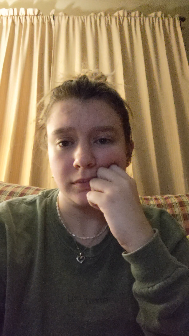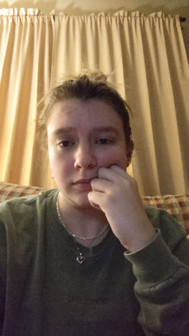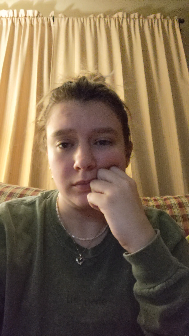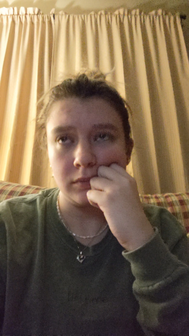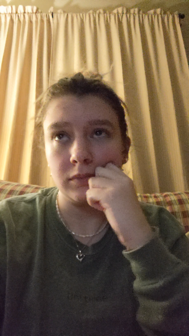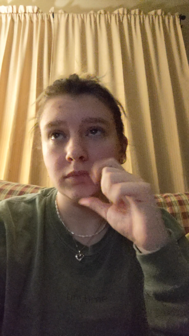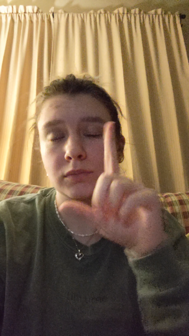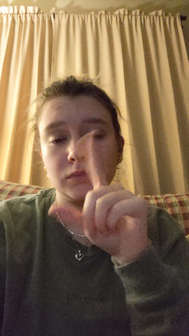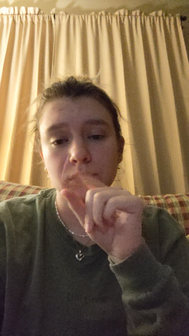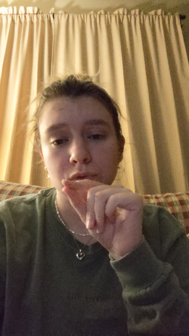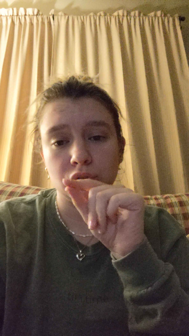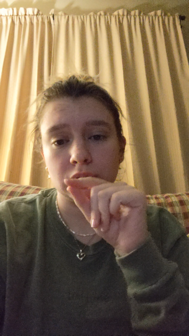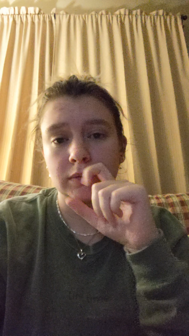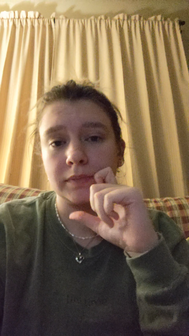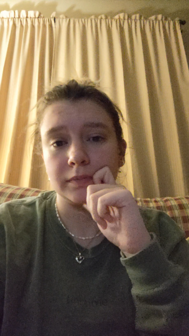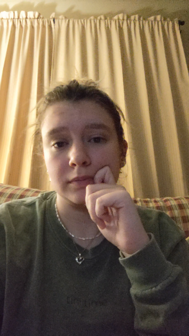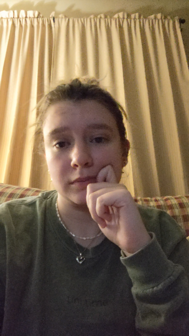chicken